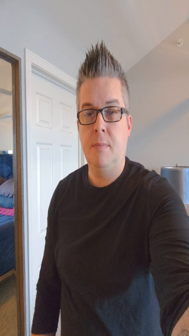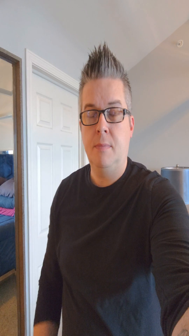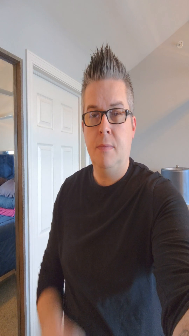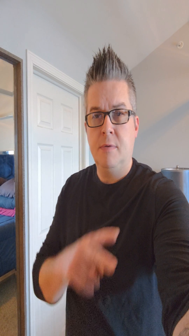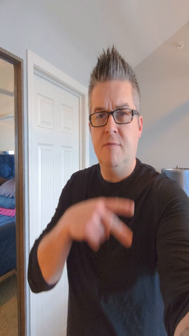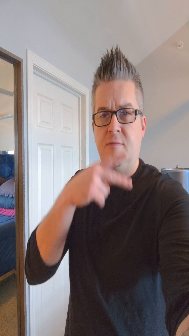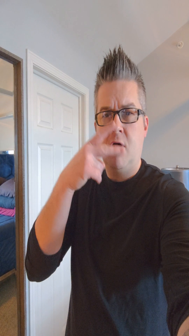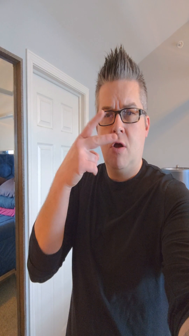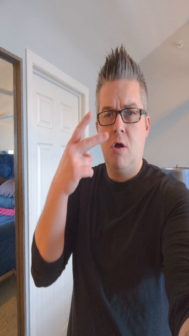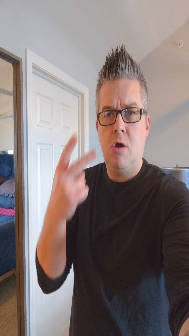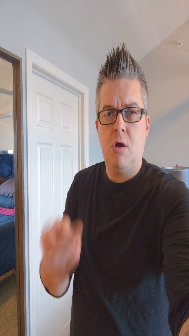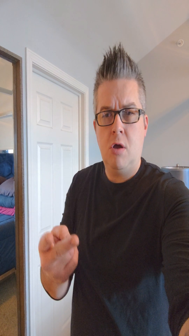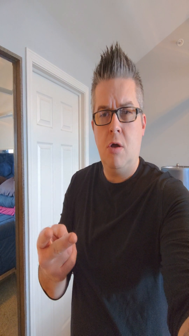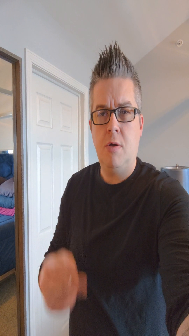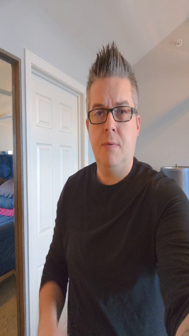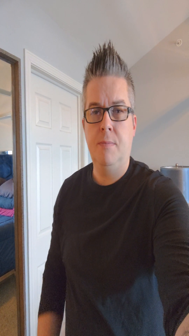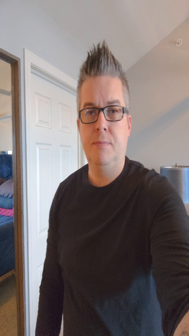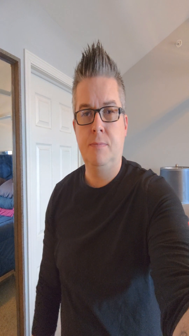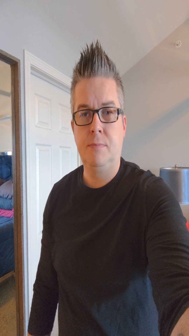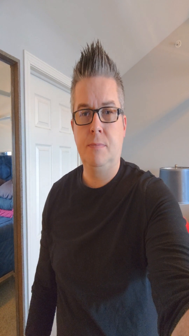fall